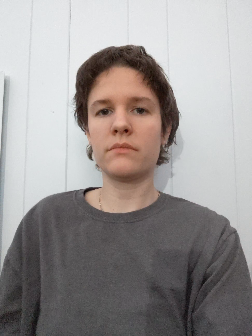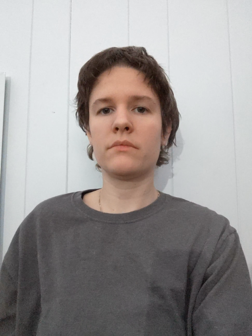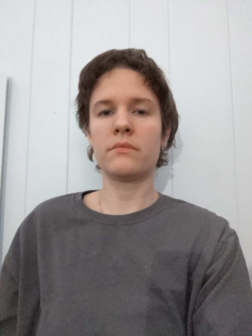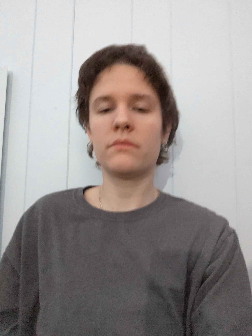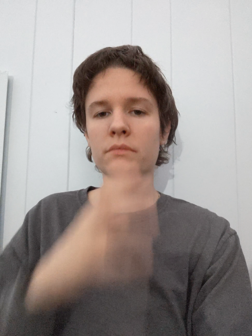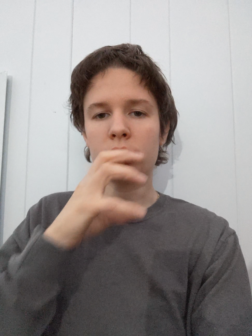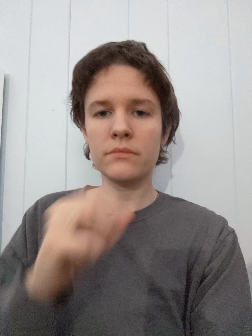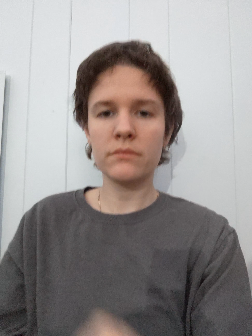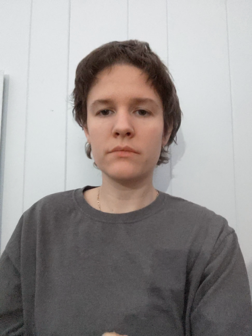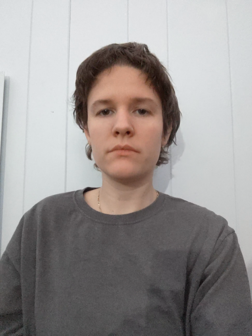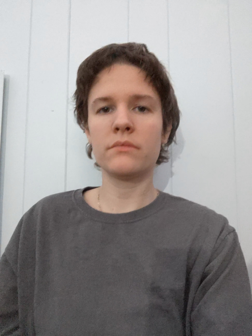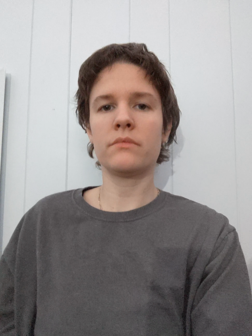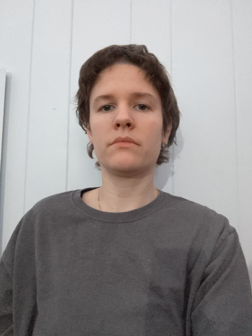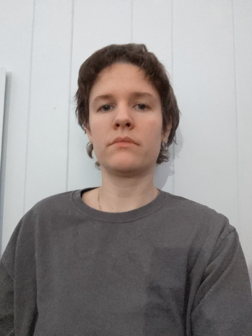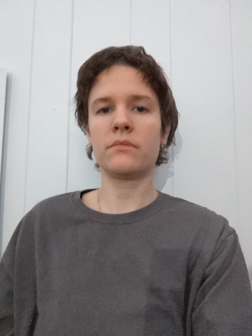old